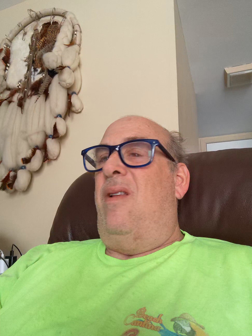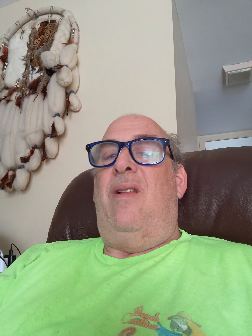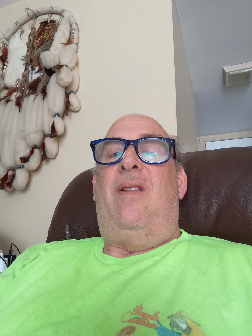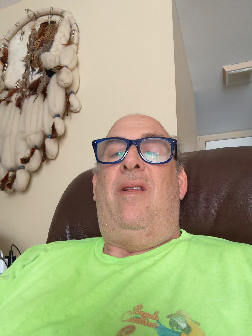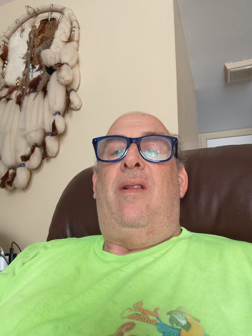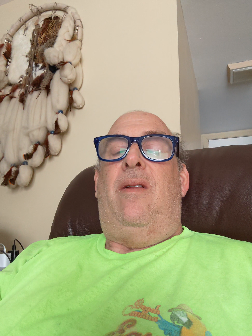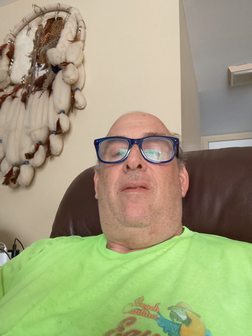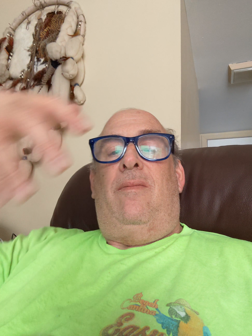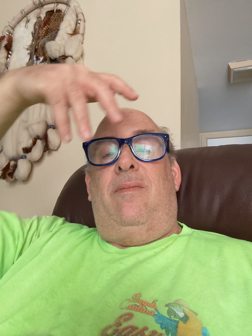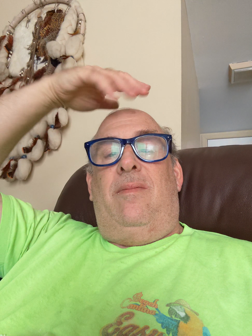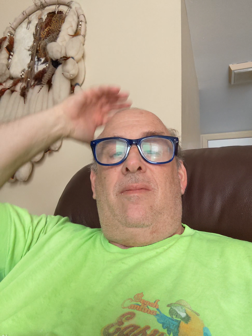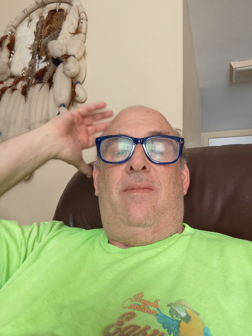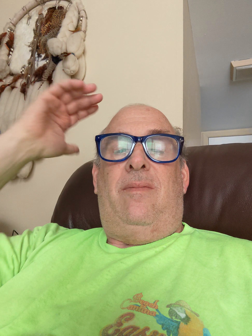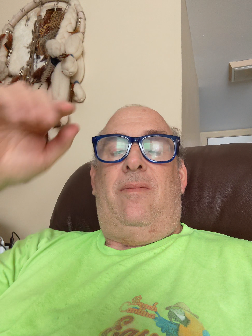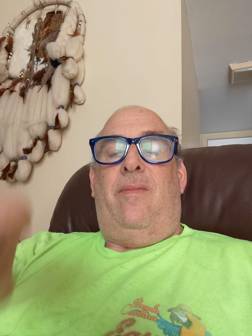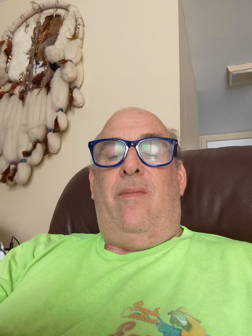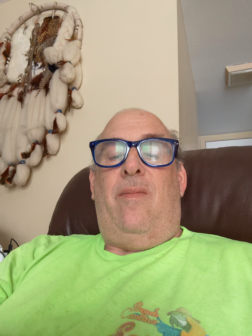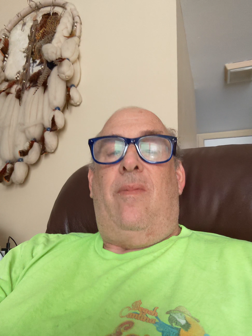lion